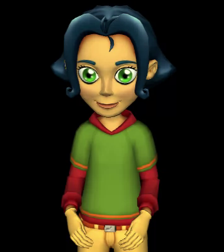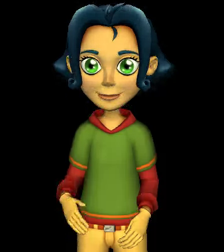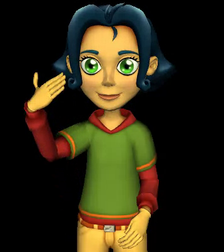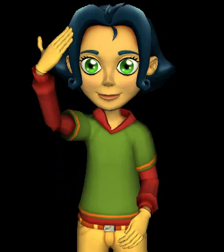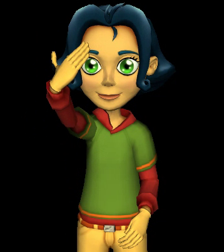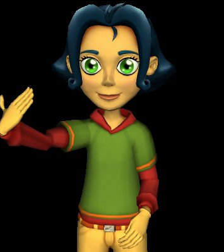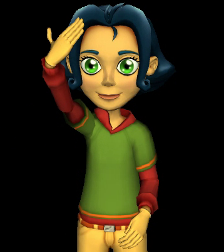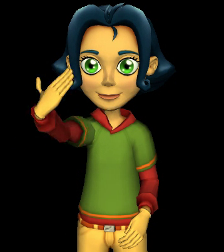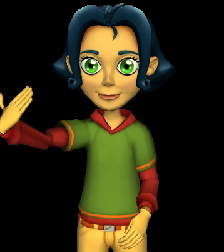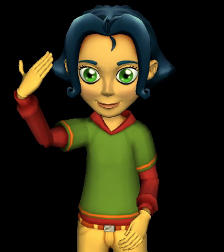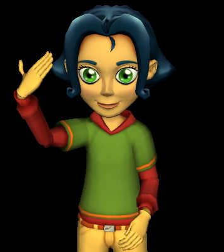حيوان